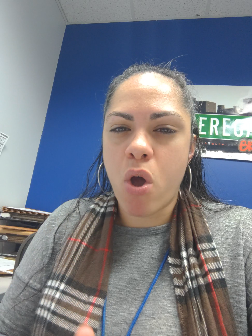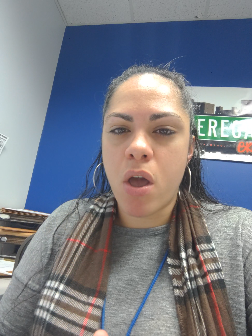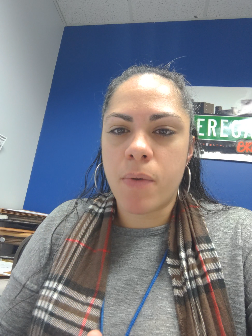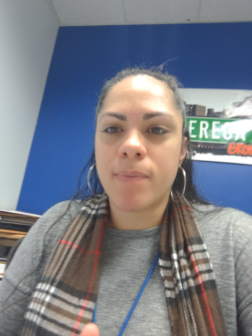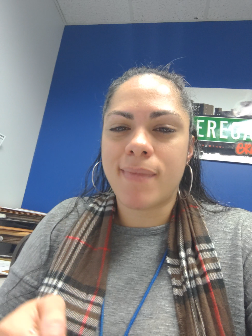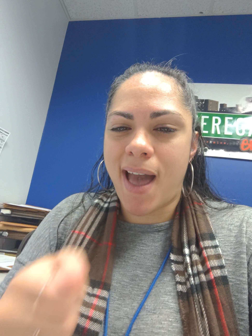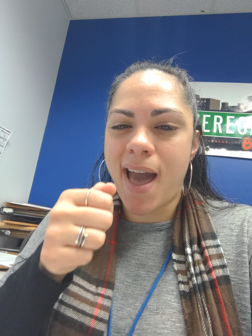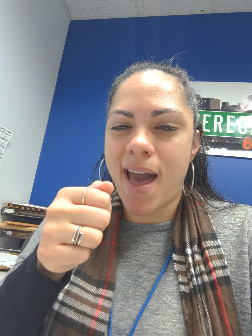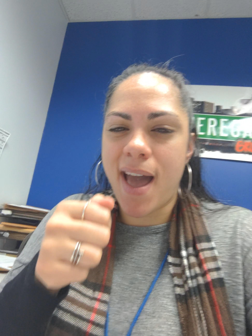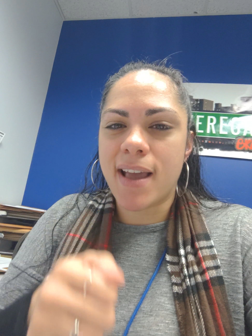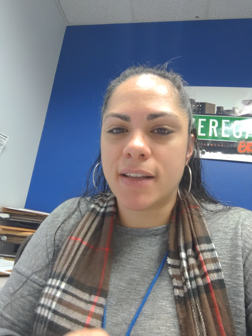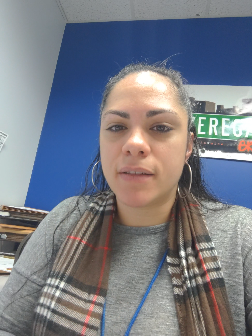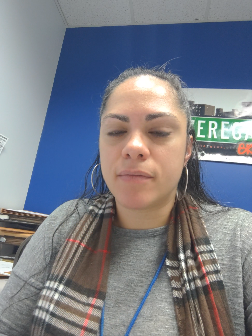hide